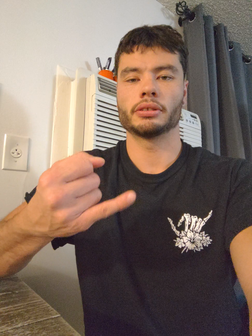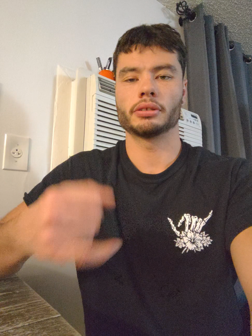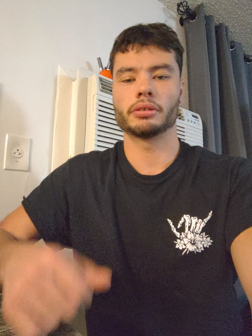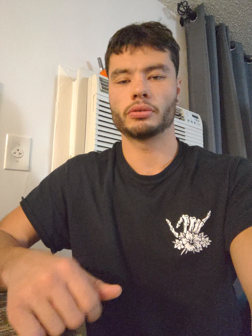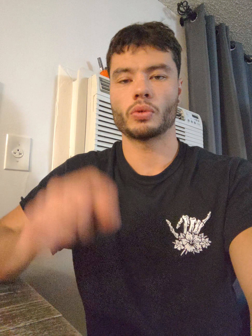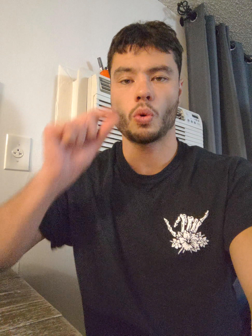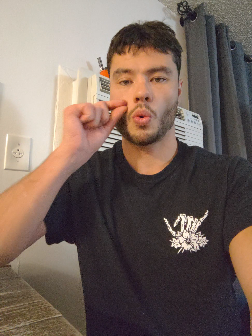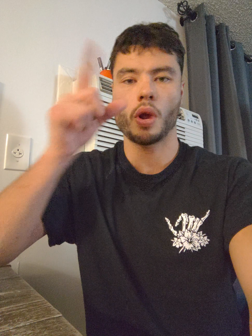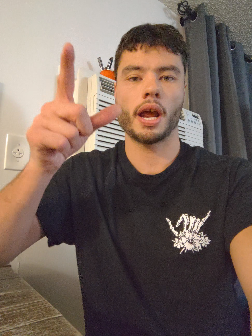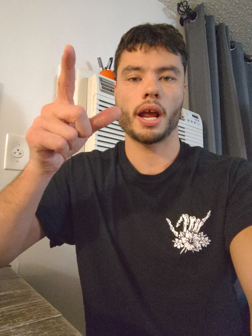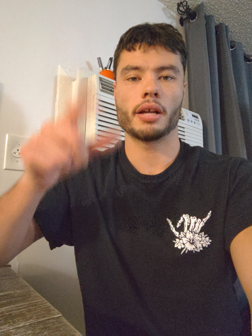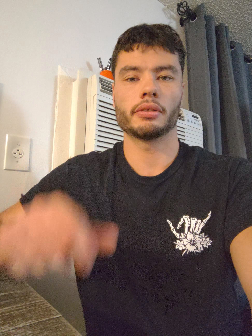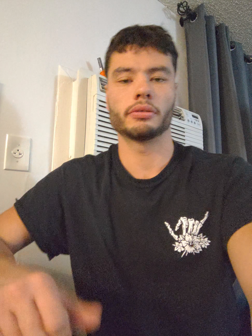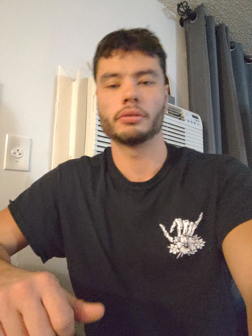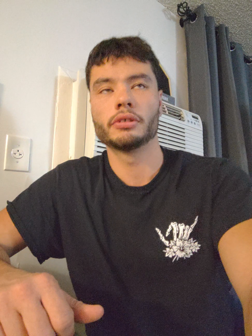wake